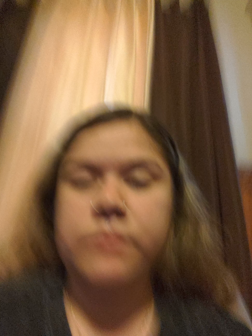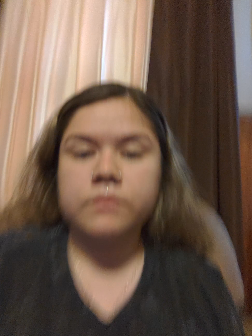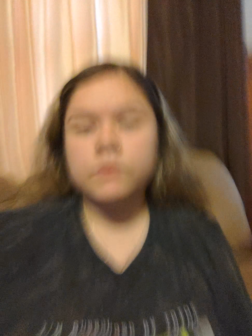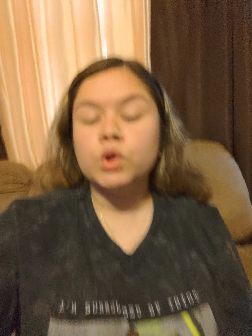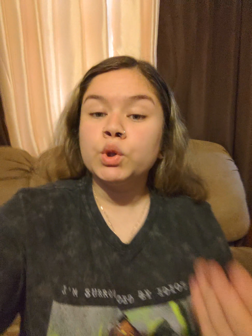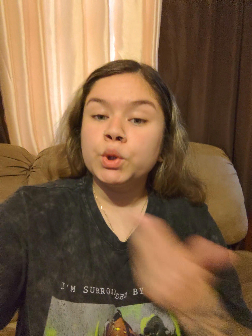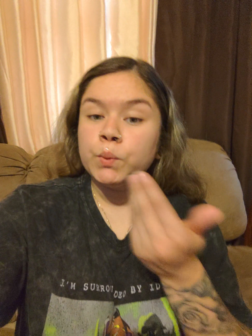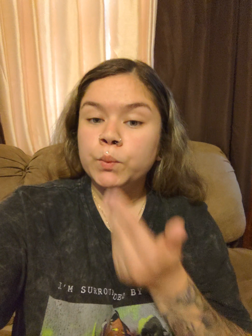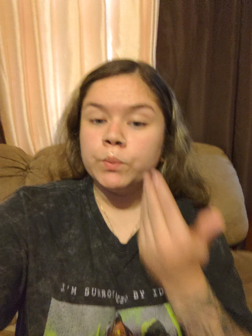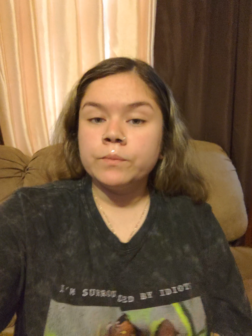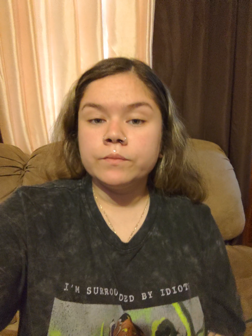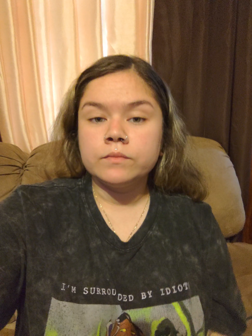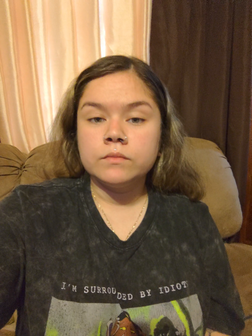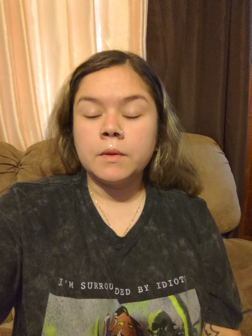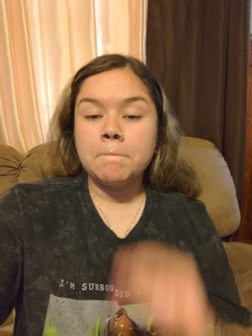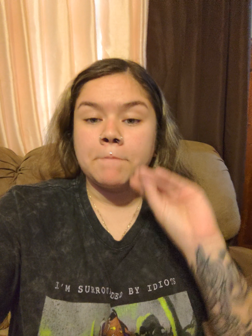new